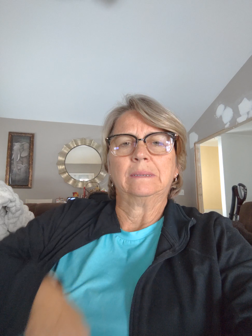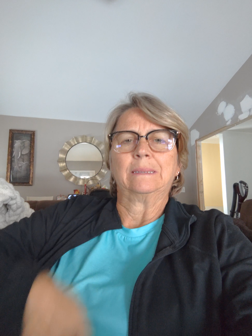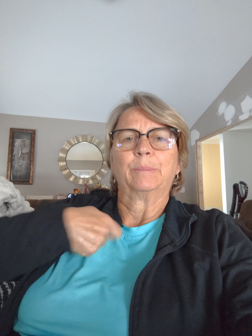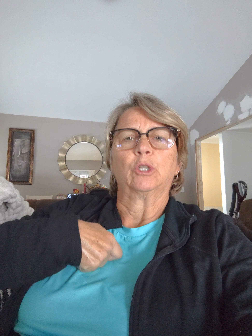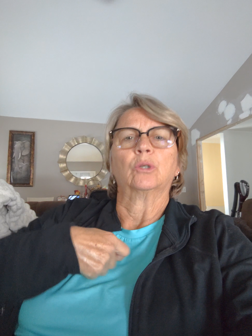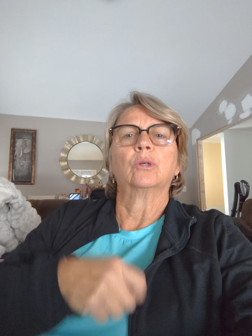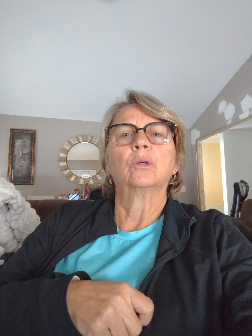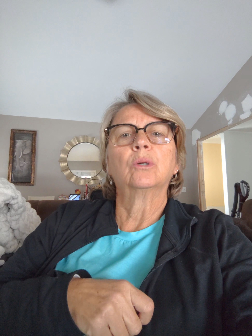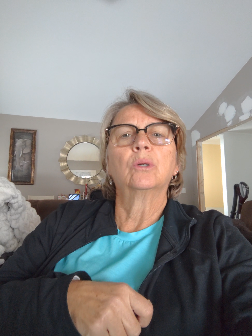zipper